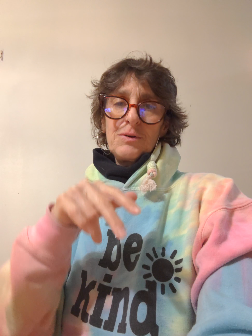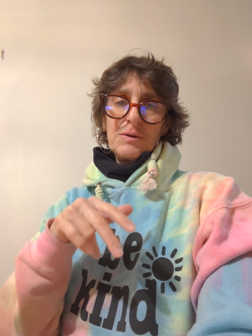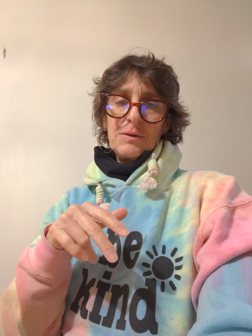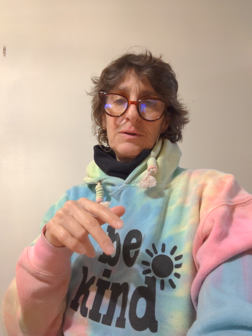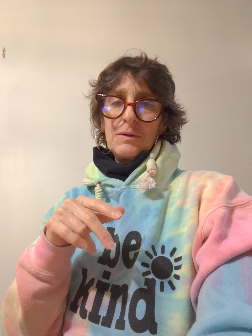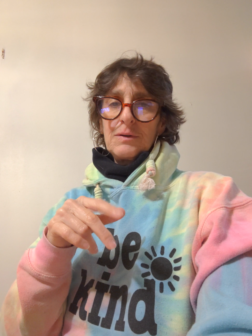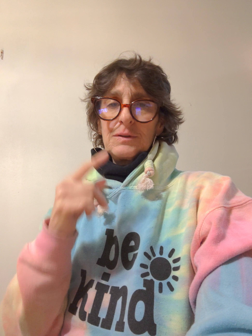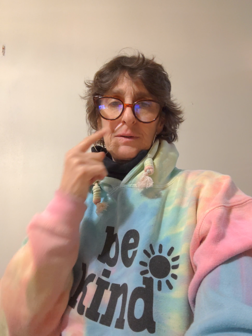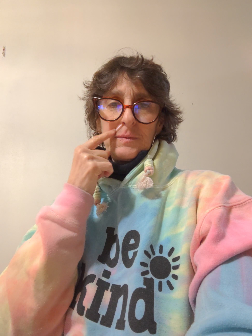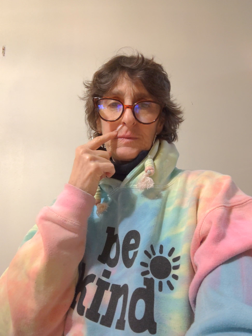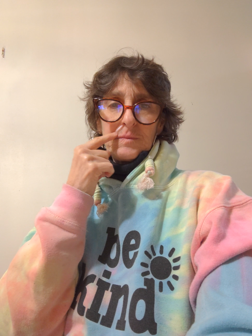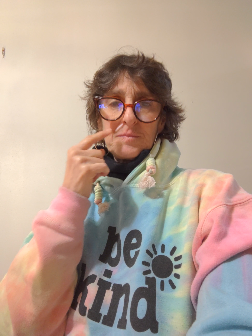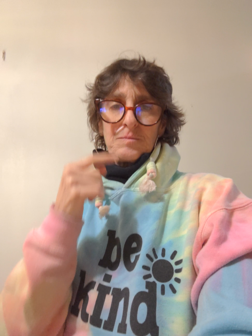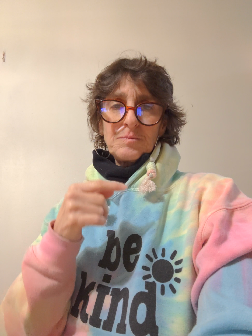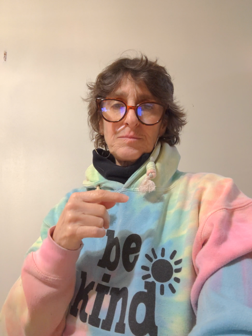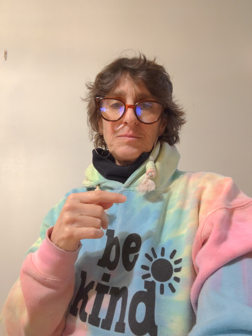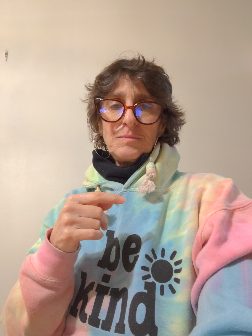tooth